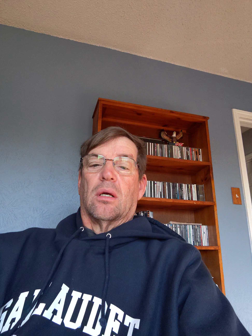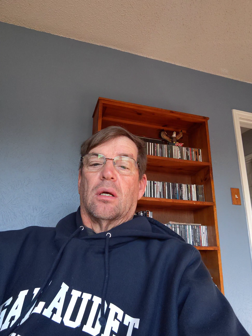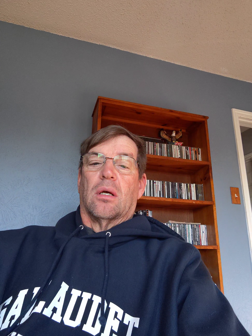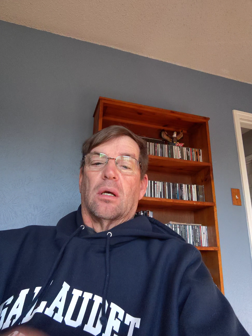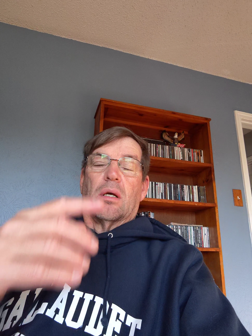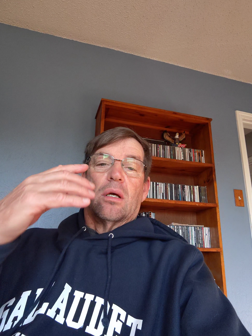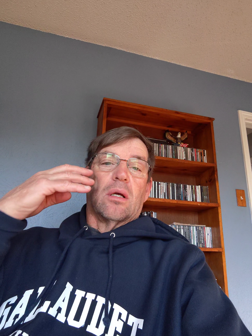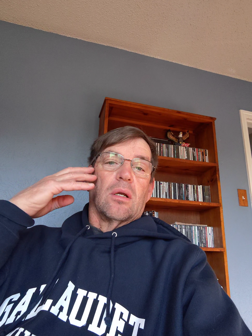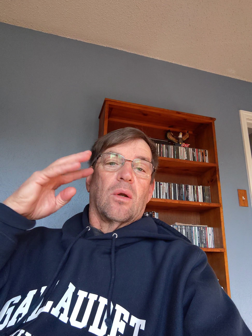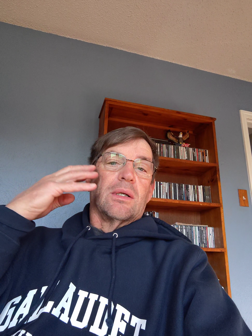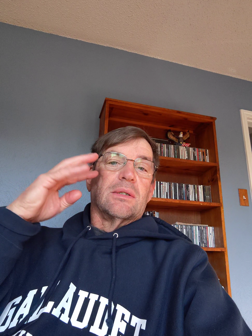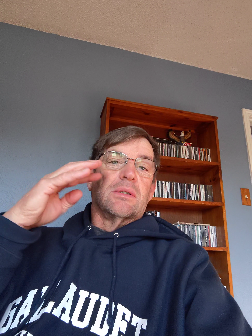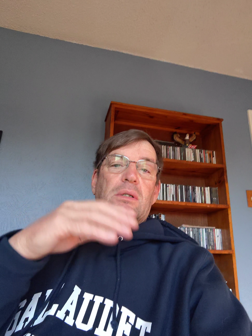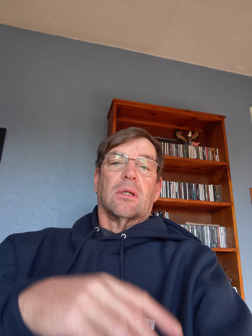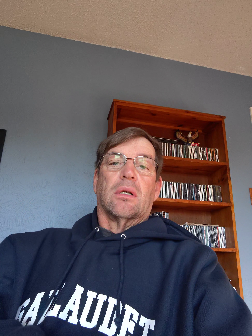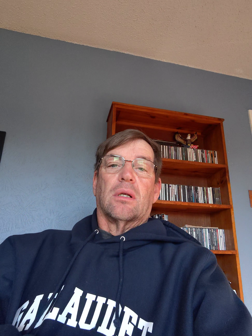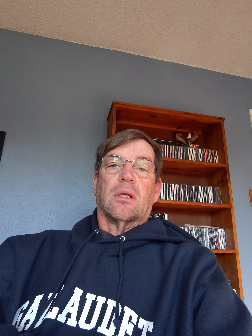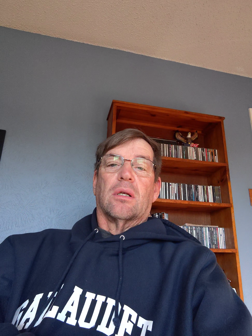noisy